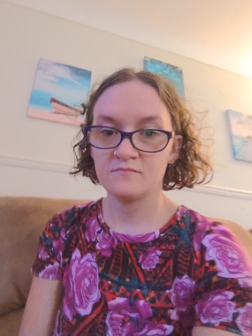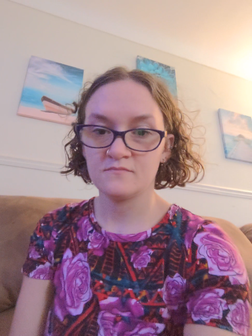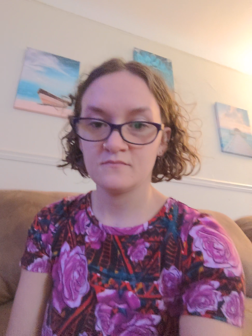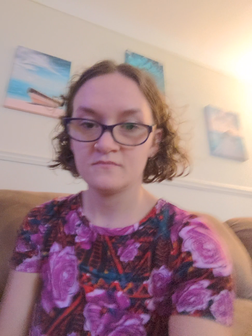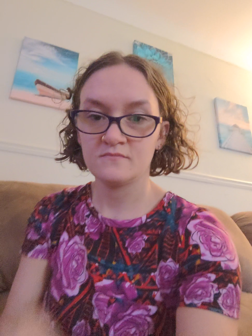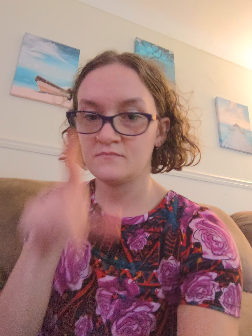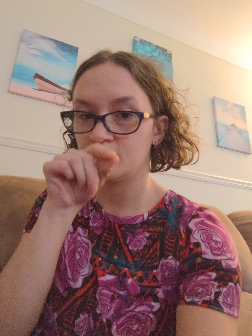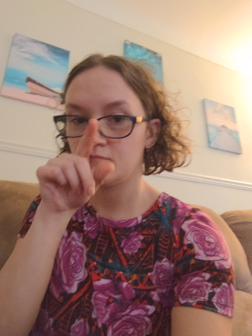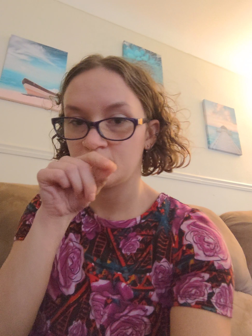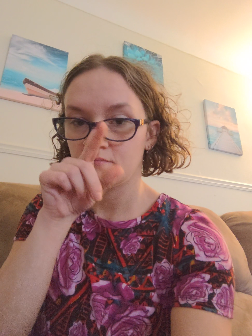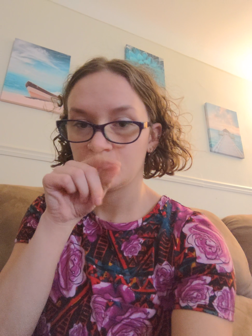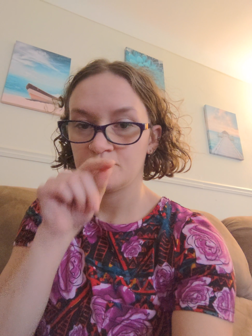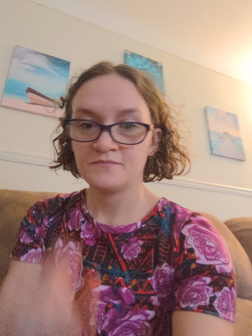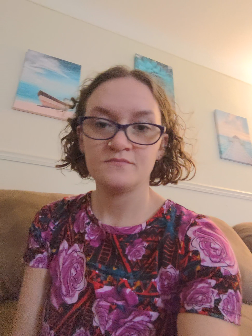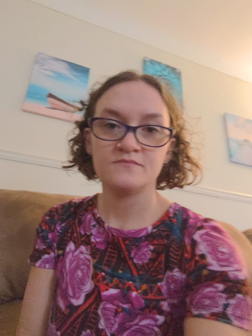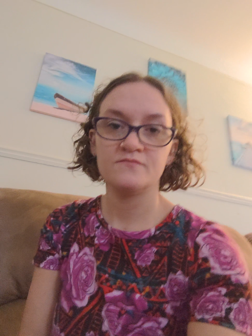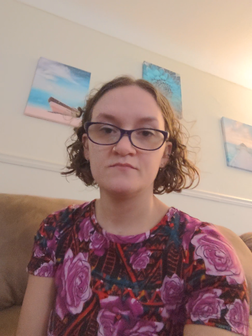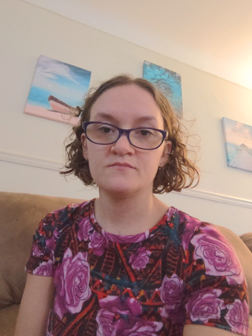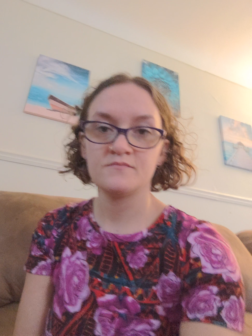hen